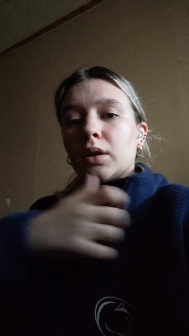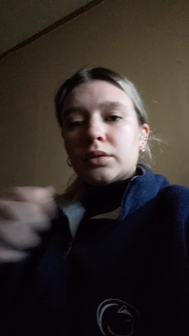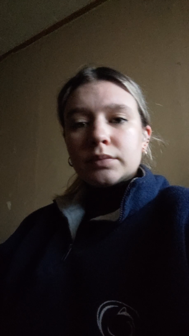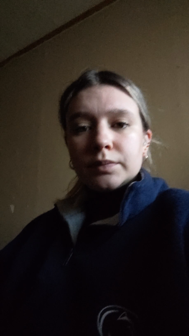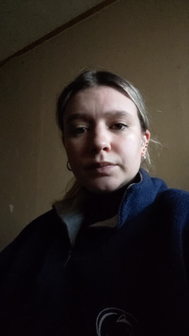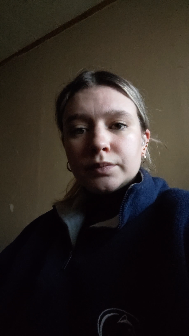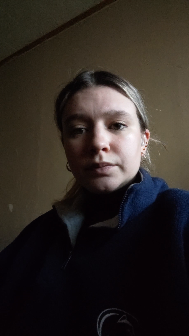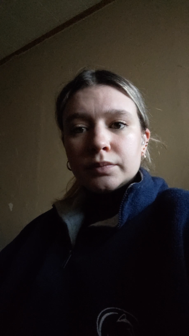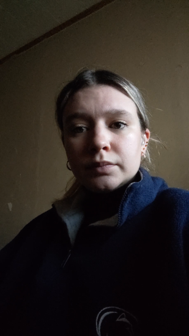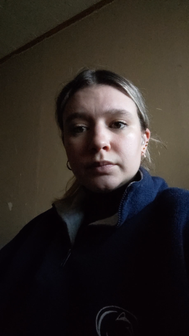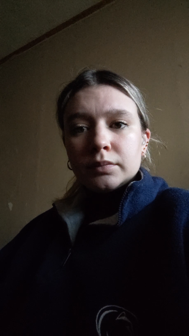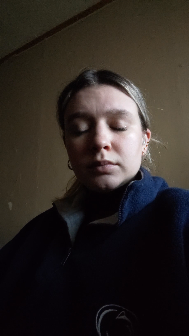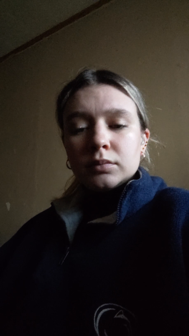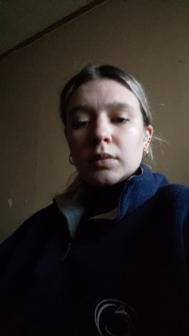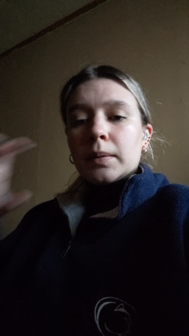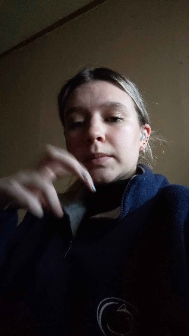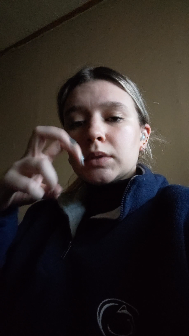potato